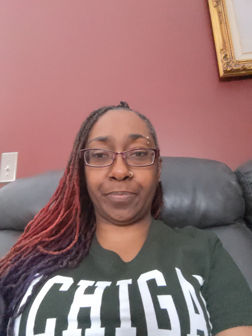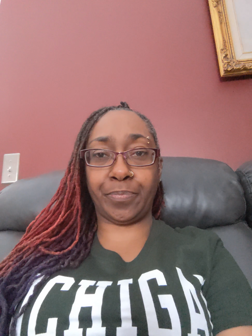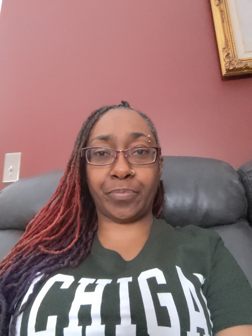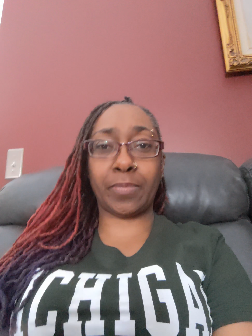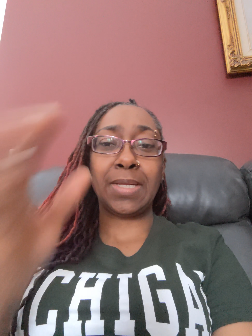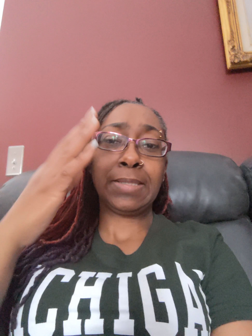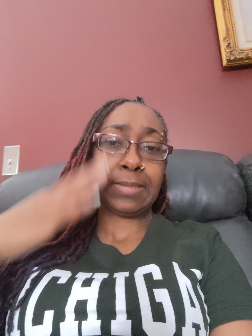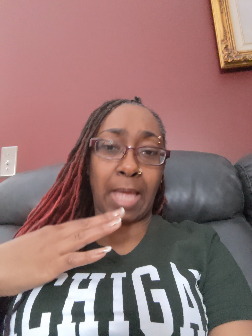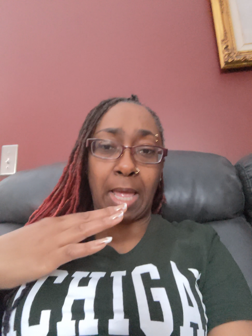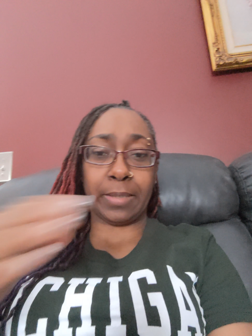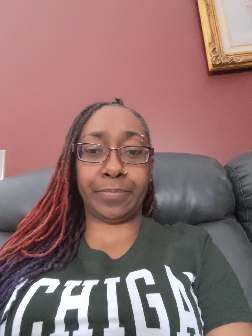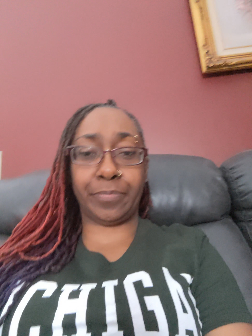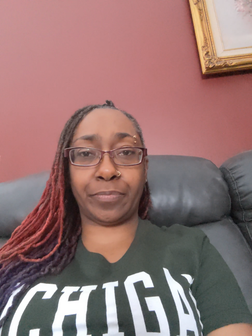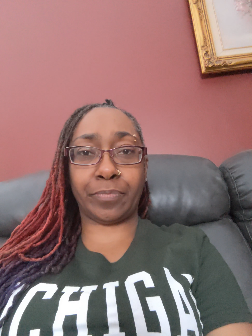sad